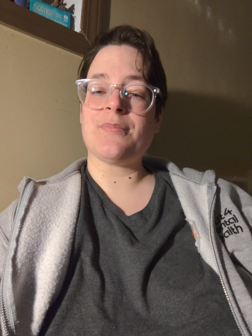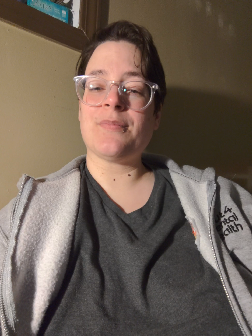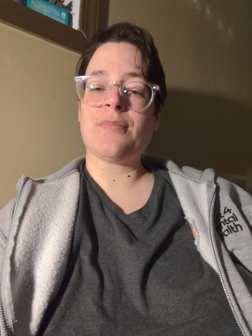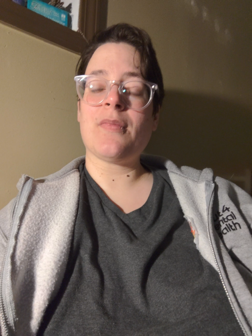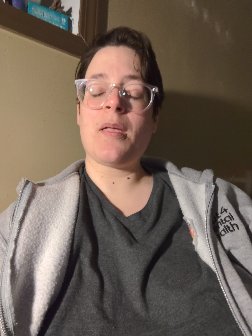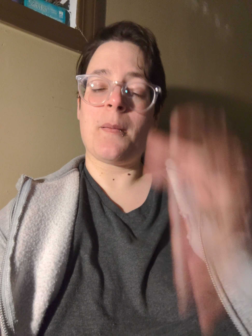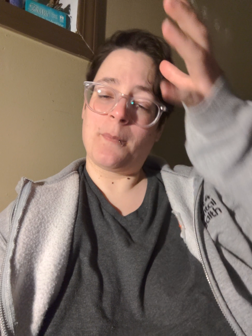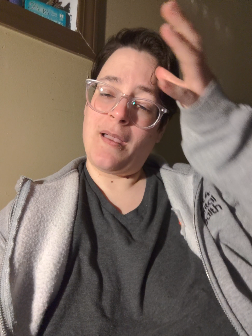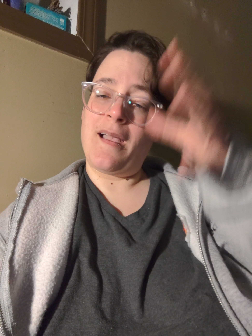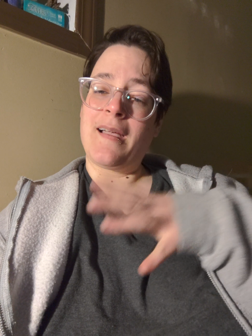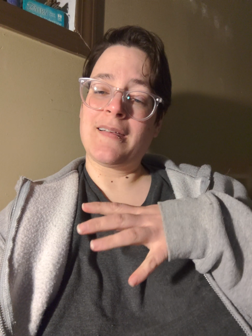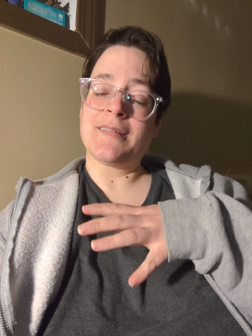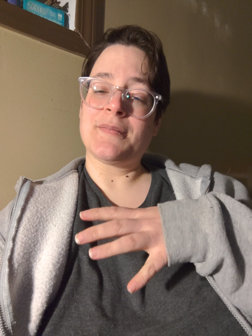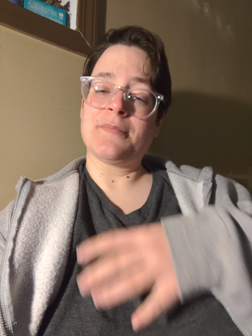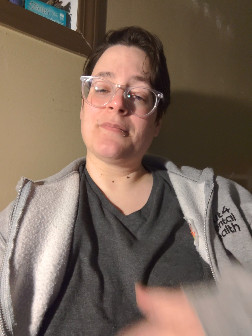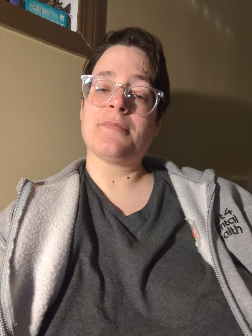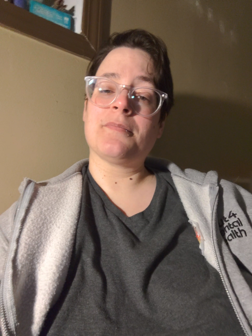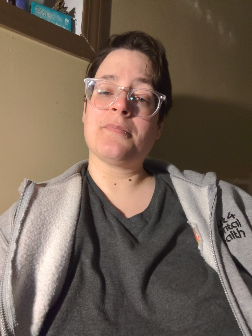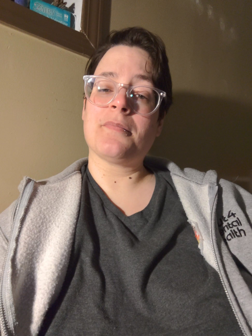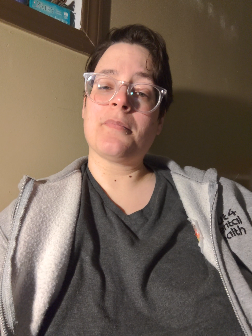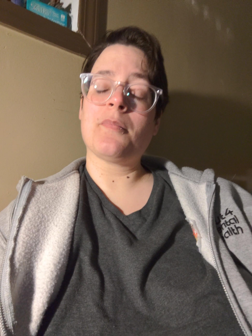man